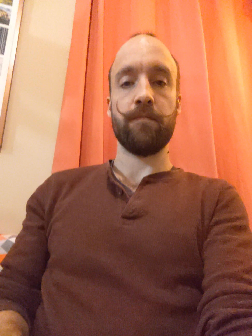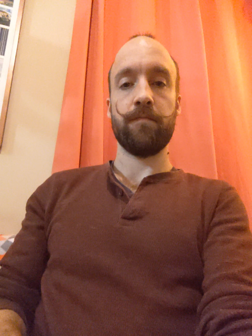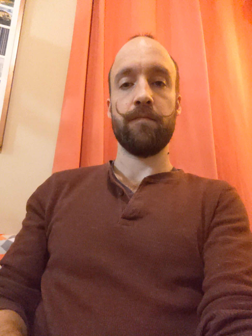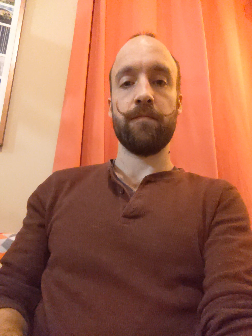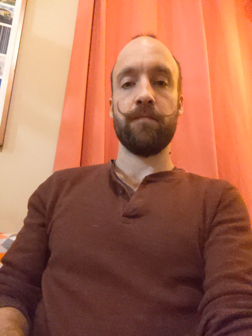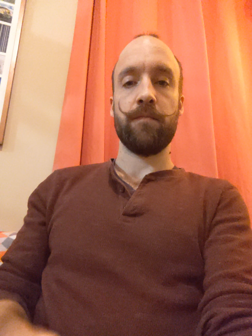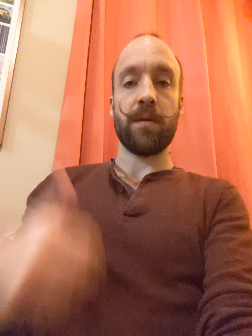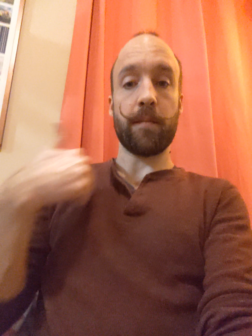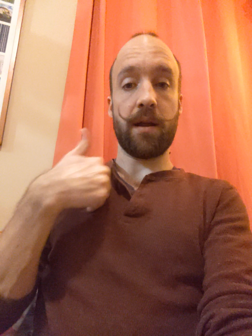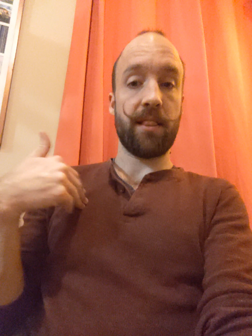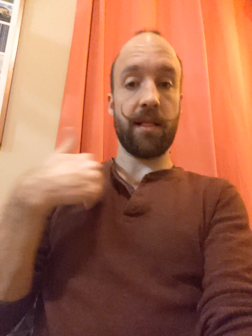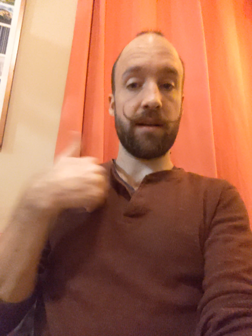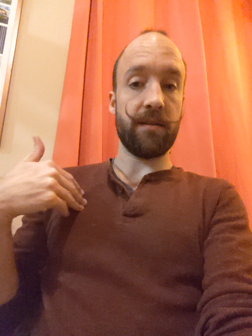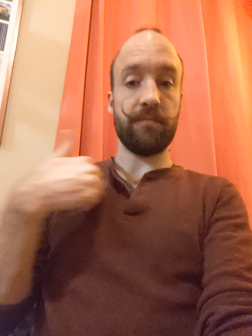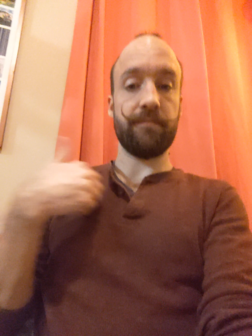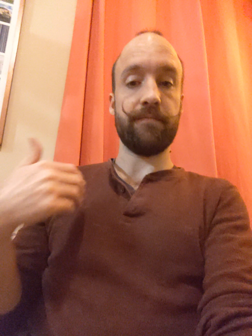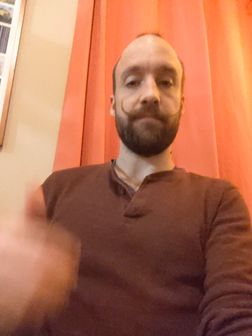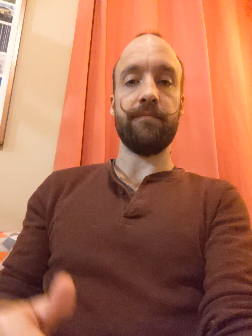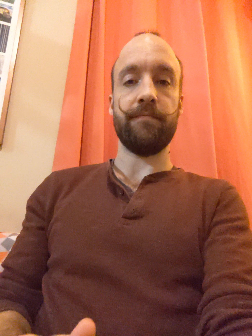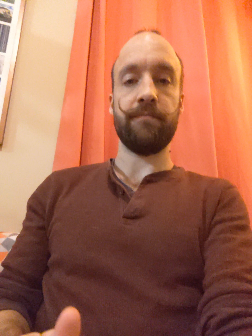animal